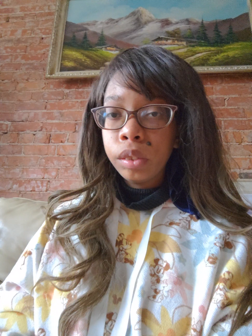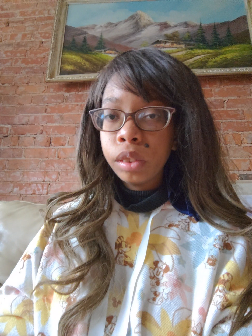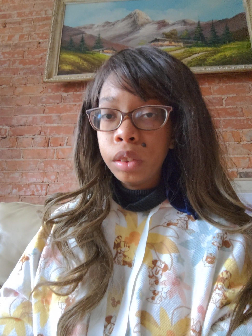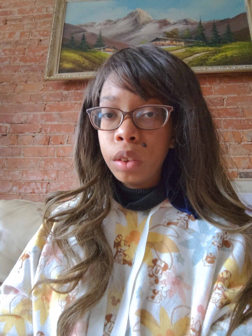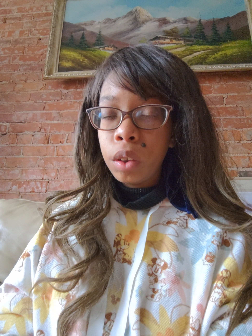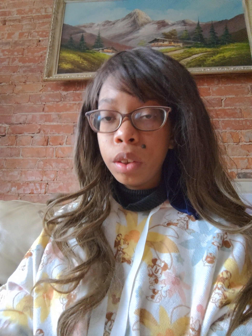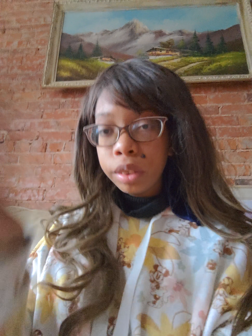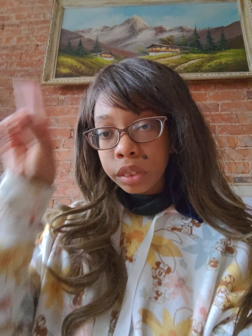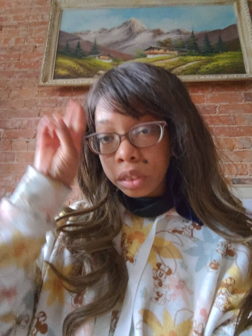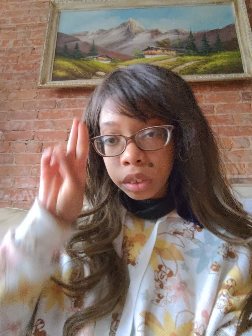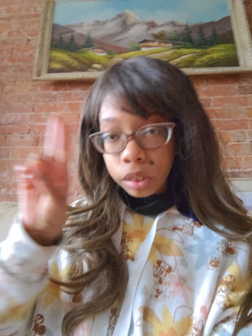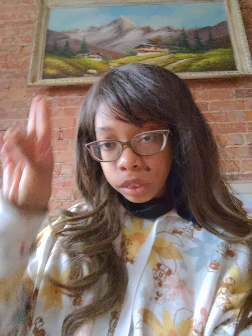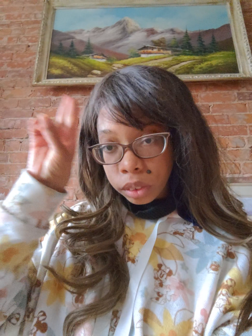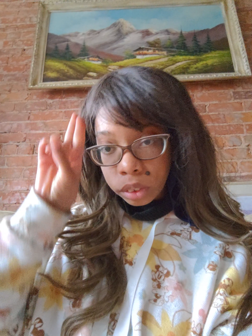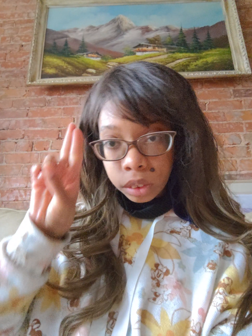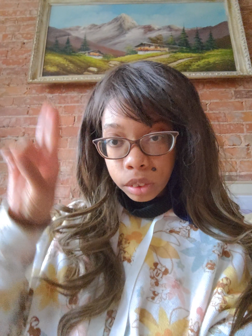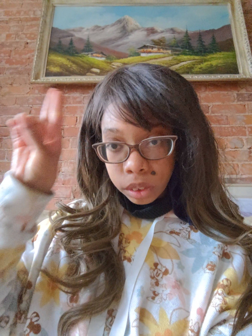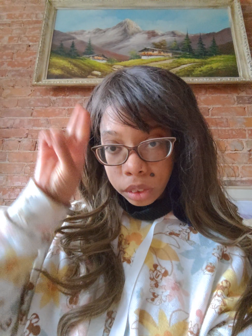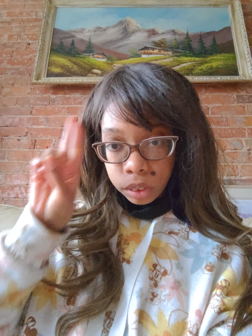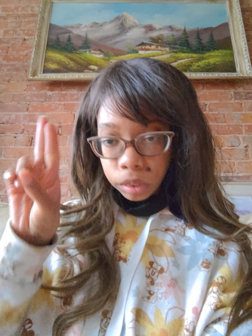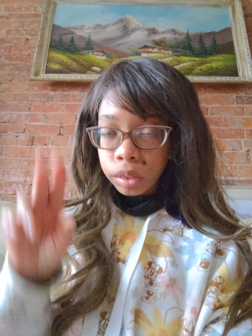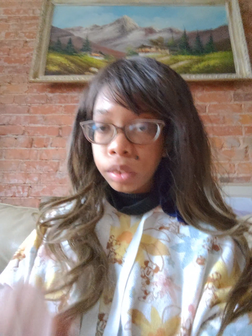uncle